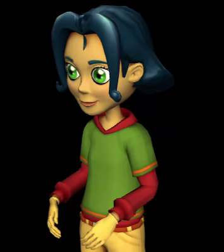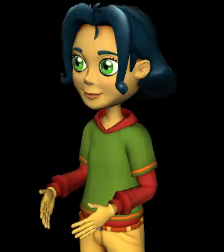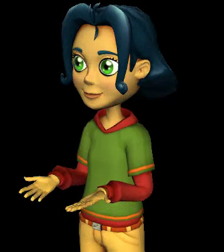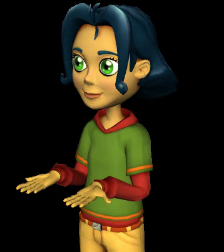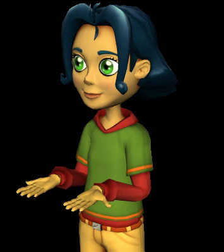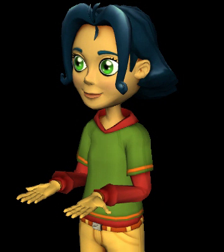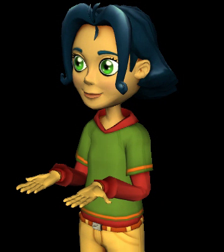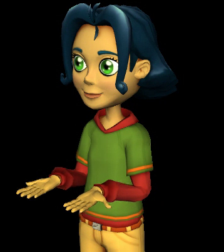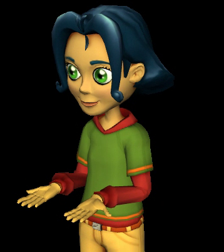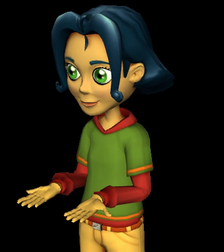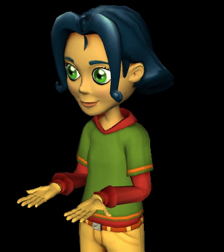الآن